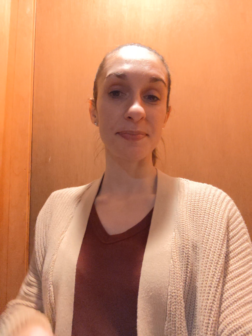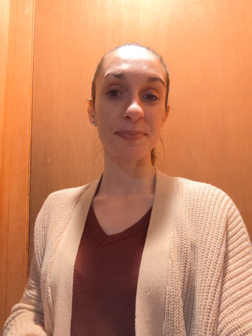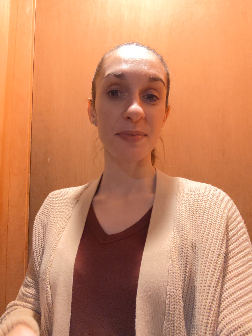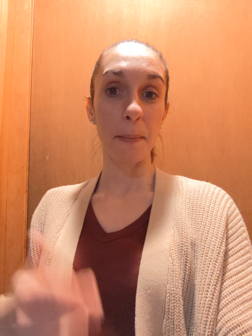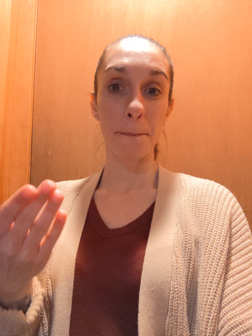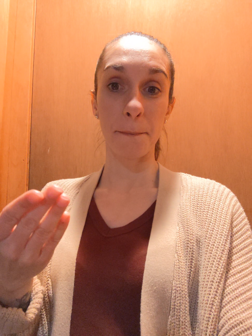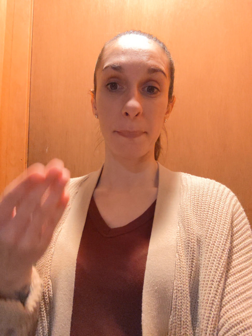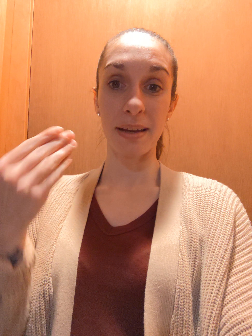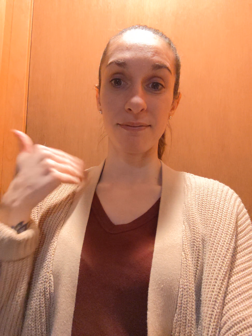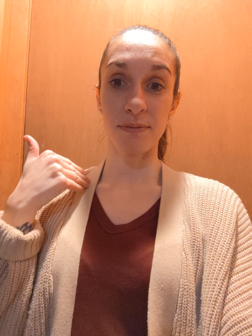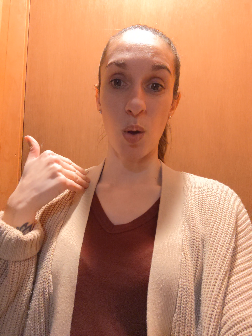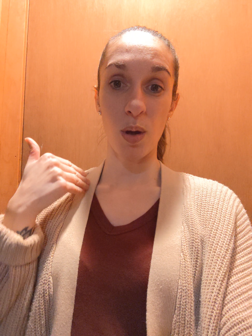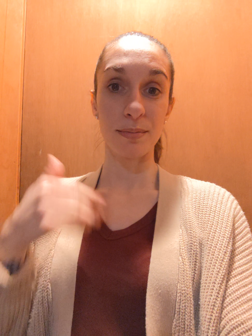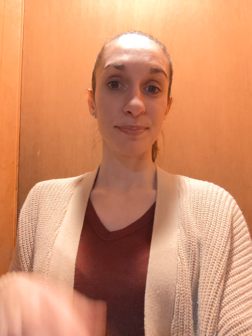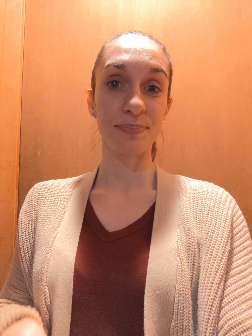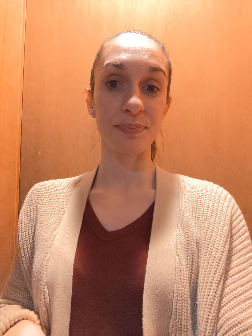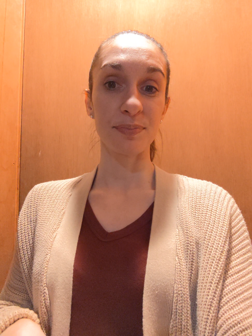before